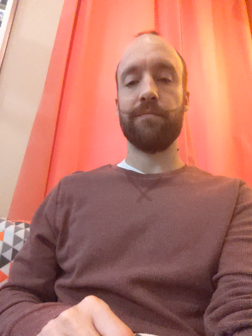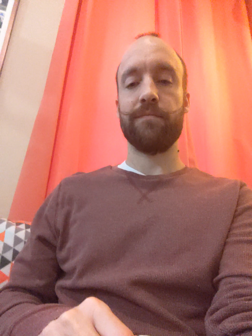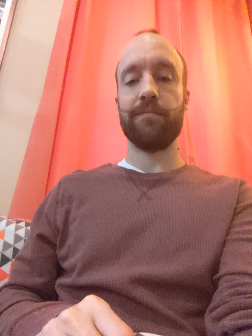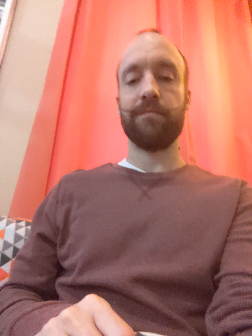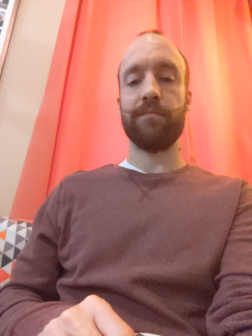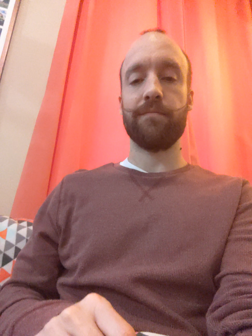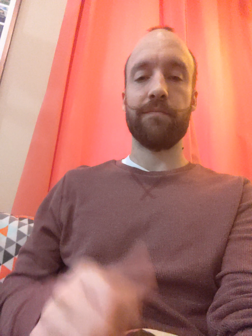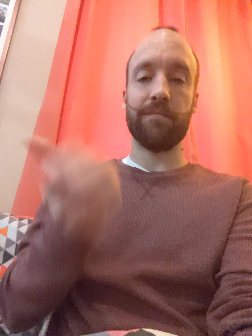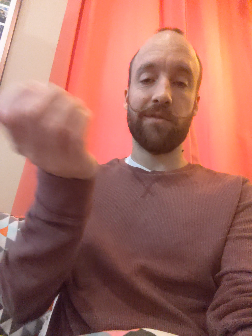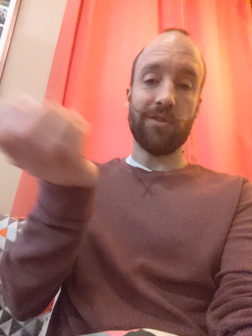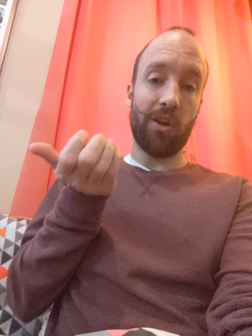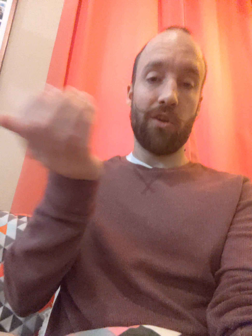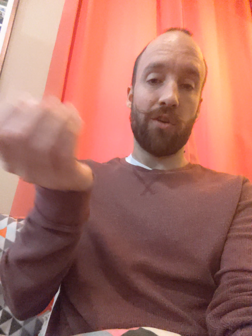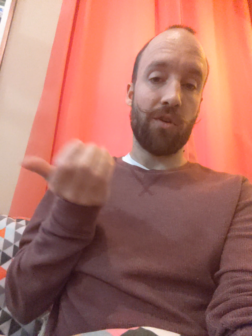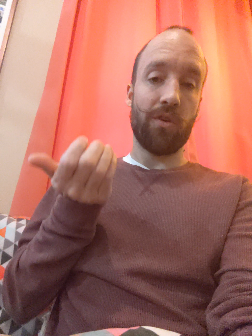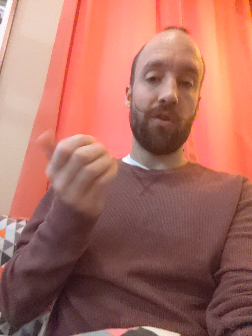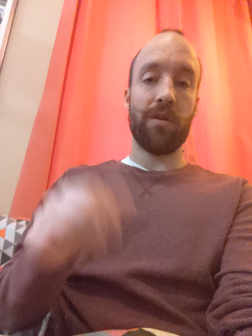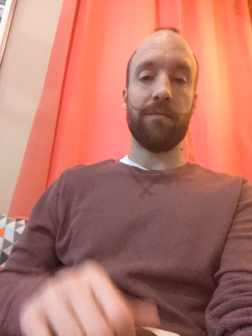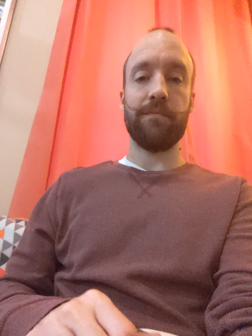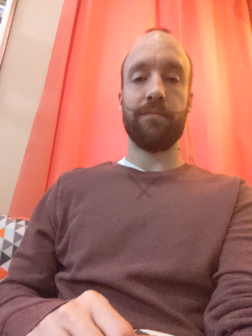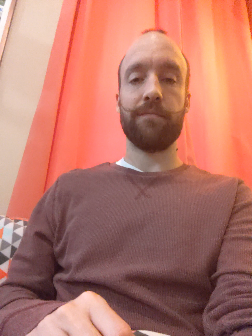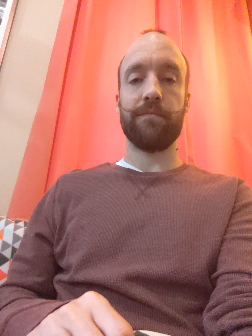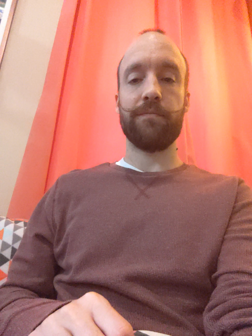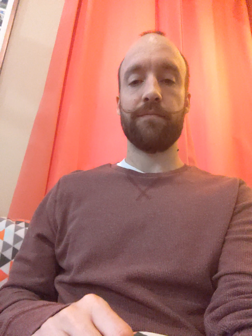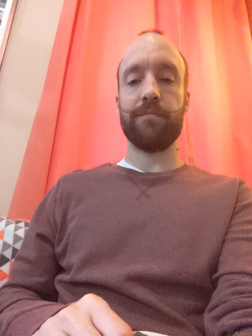drawer